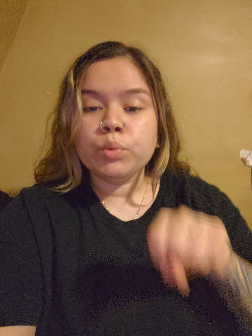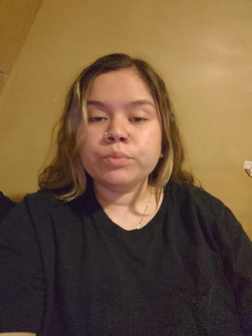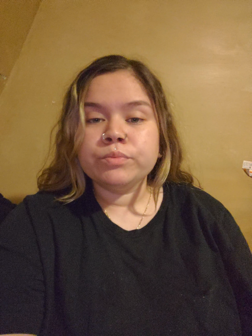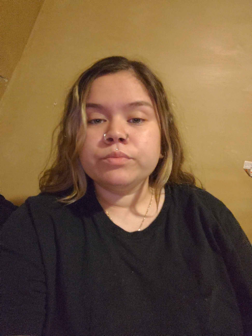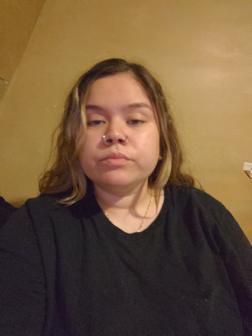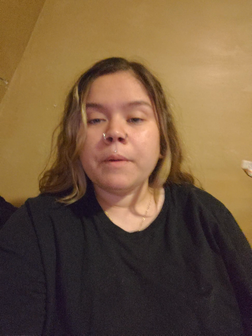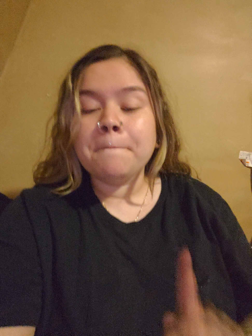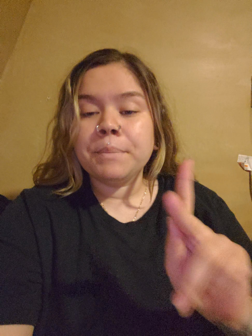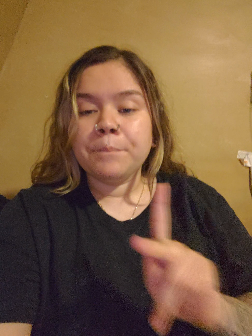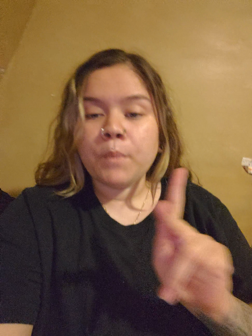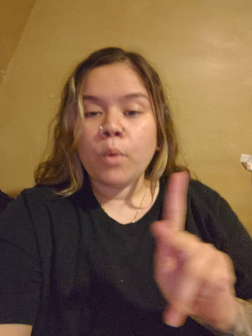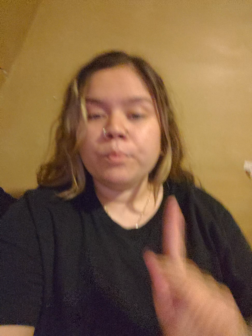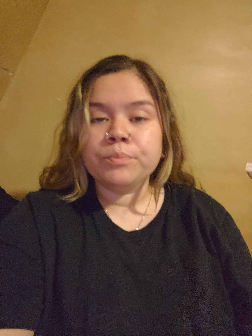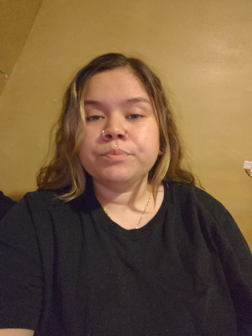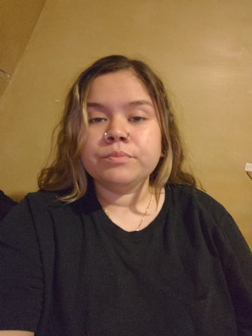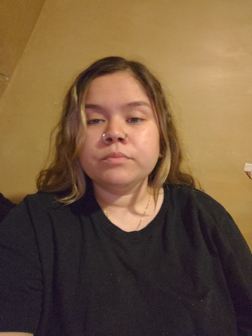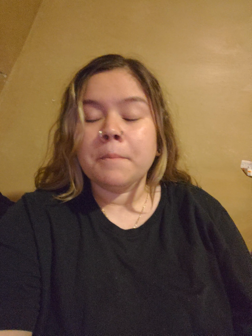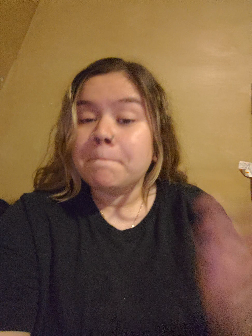people